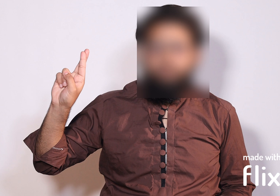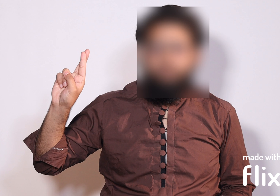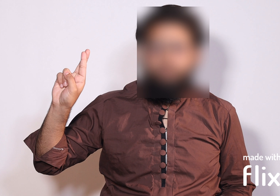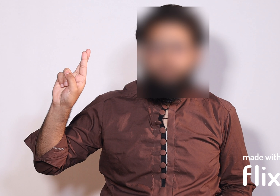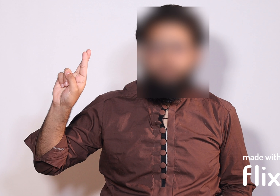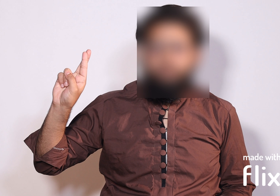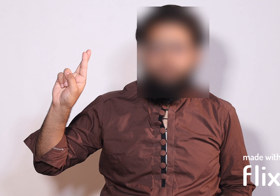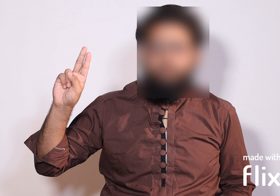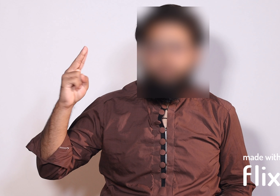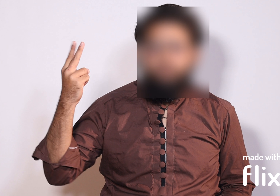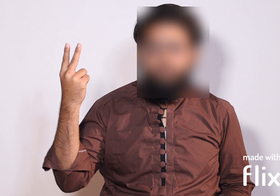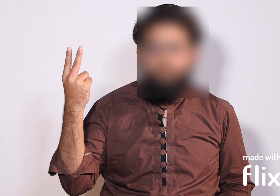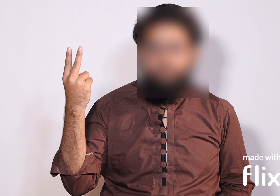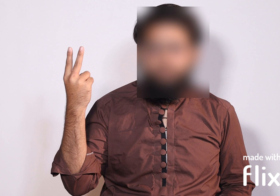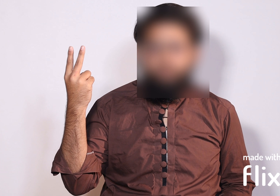ڑ